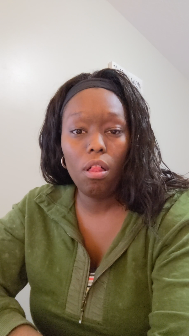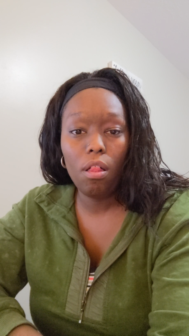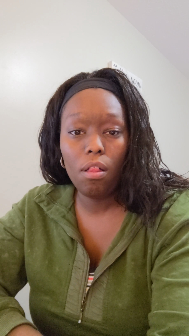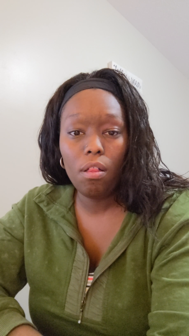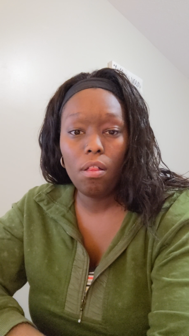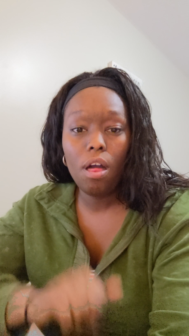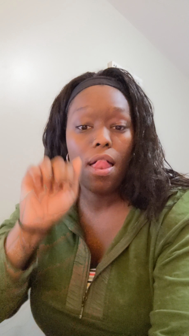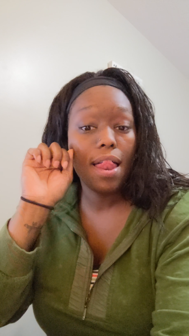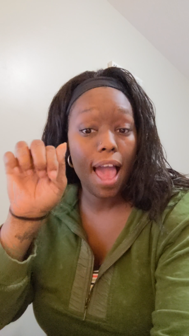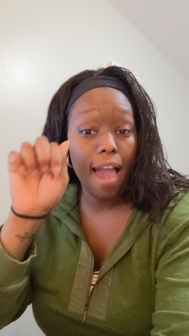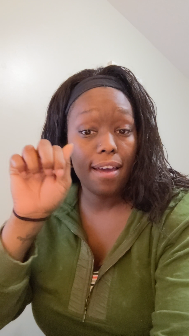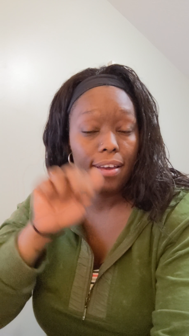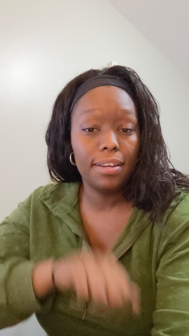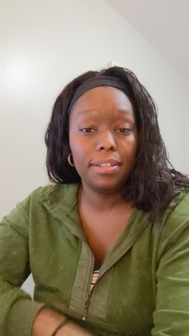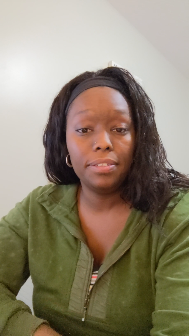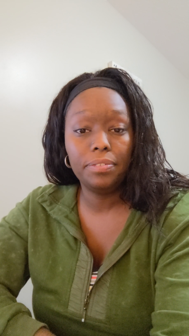knock